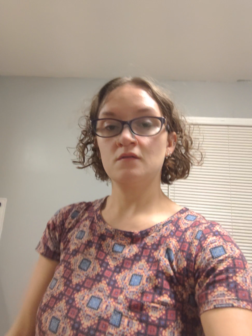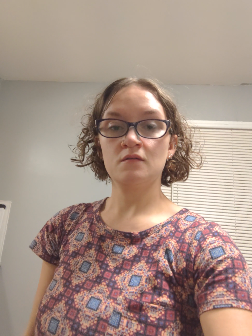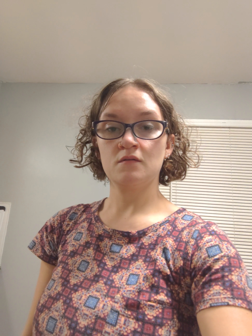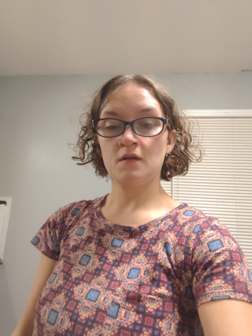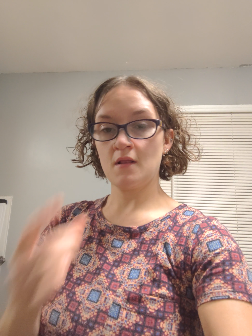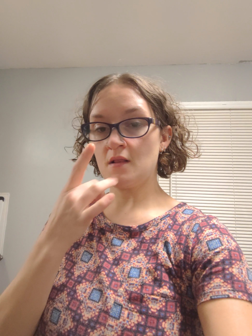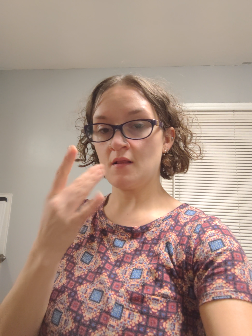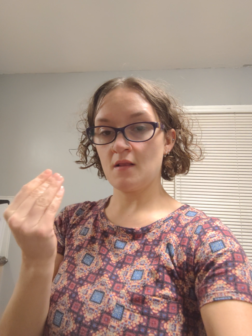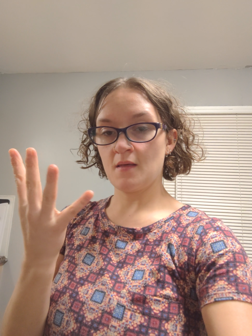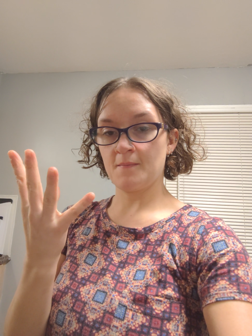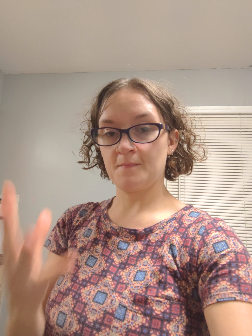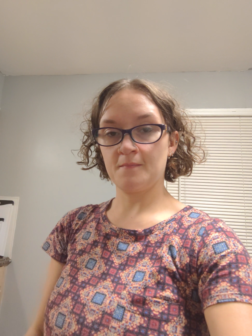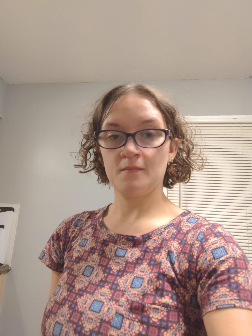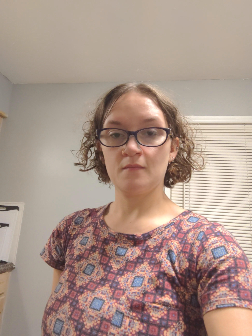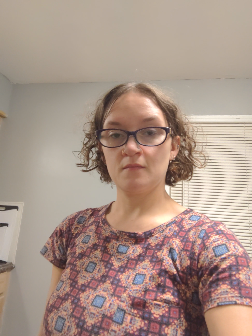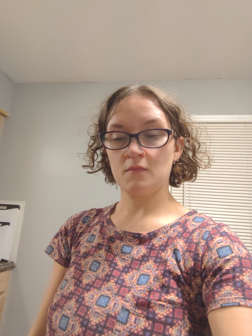lamp